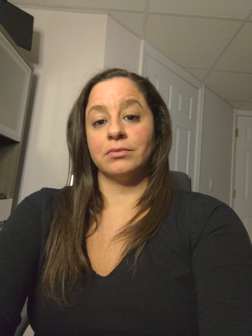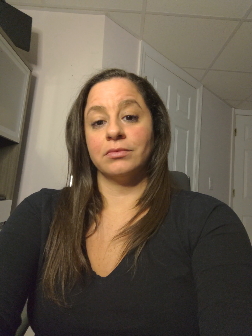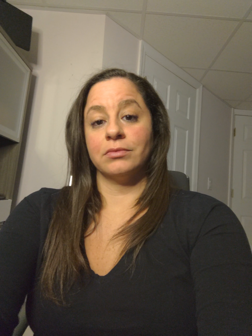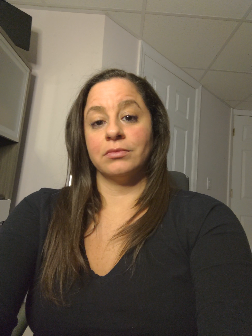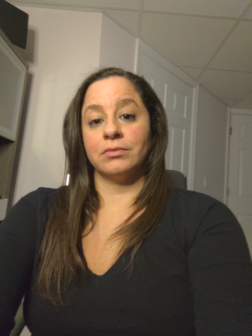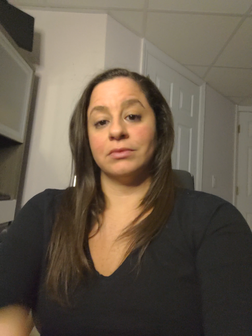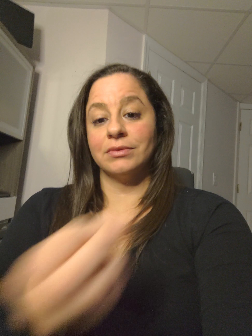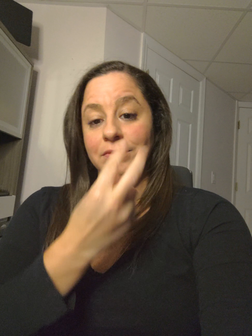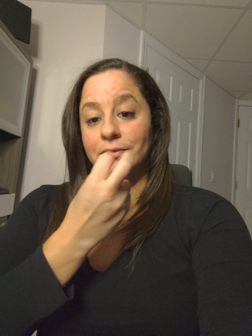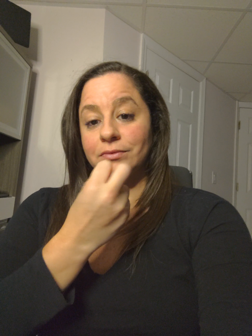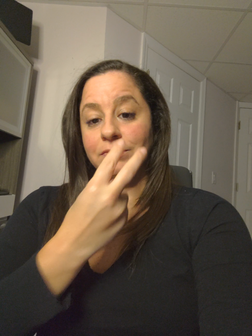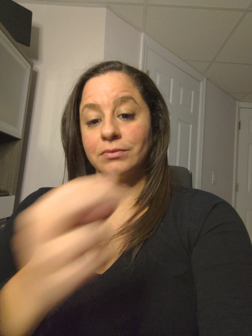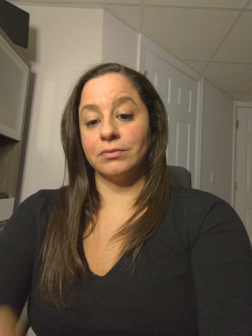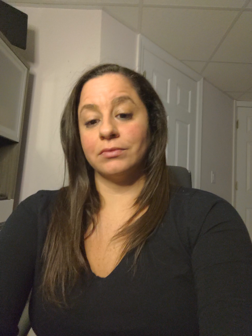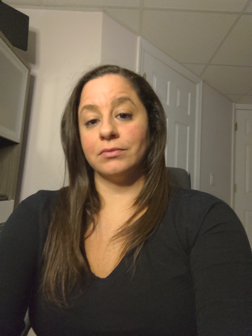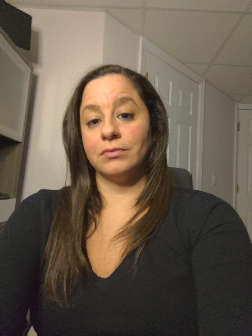snack